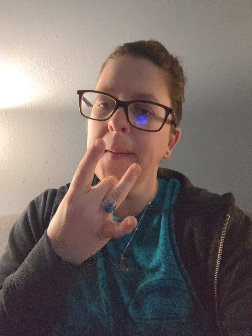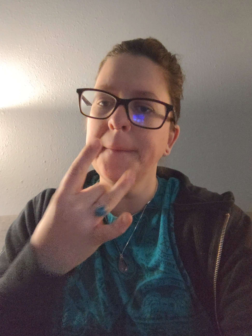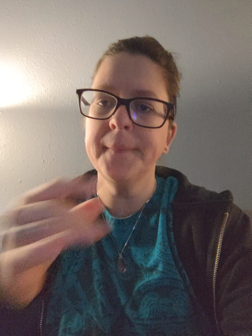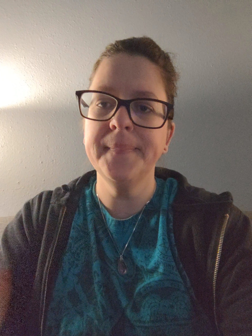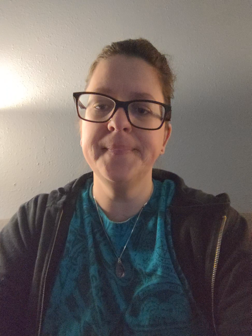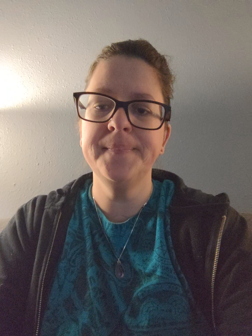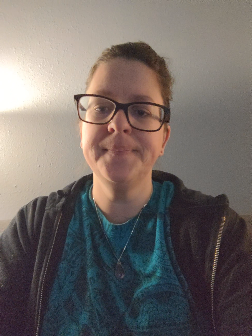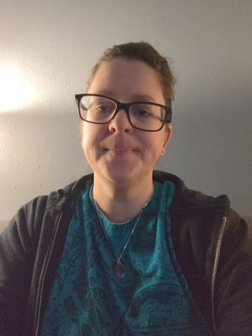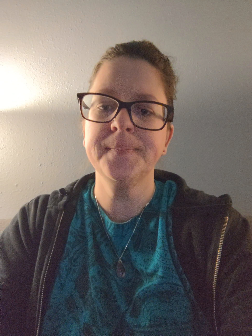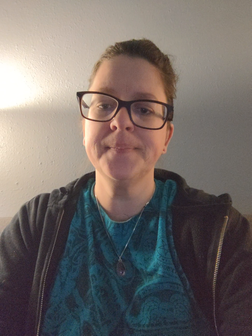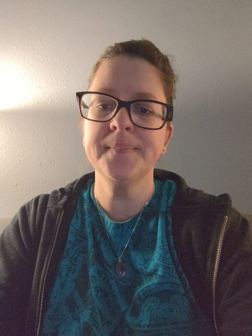lamp